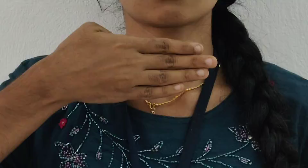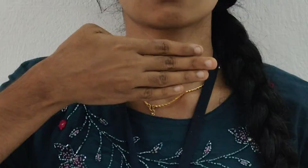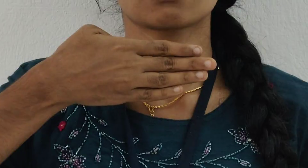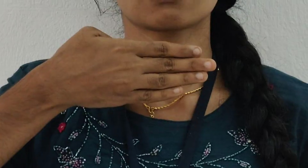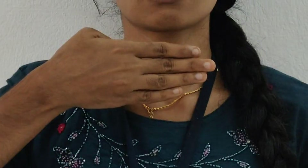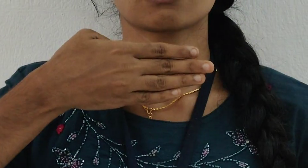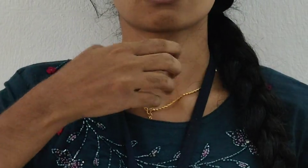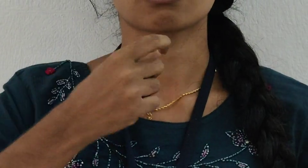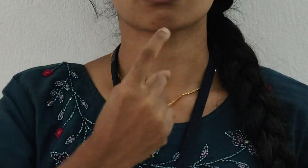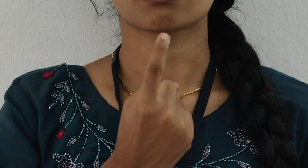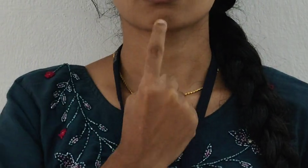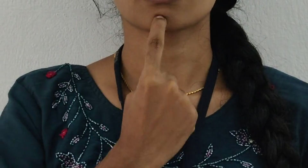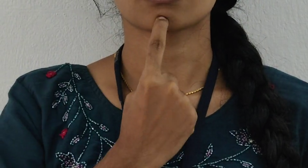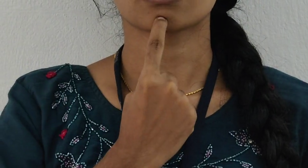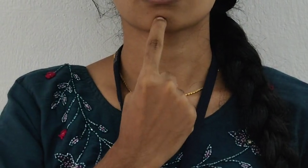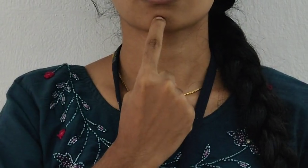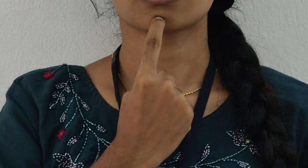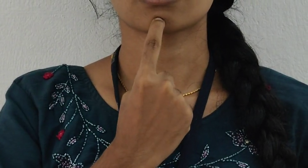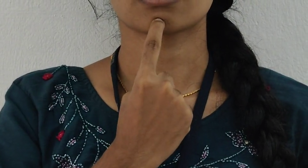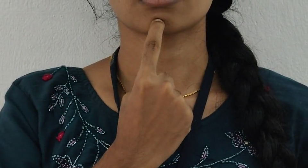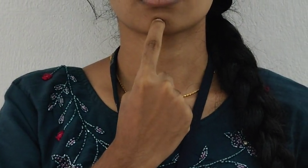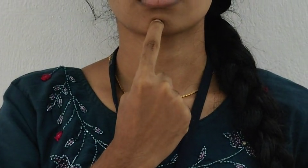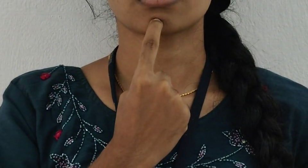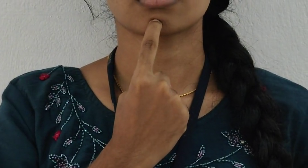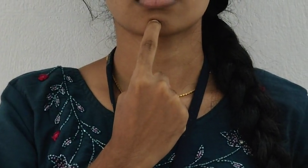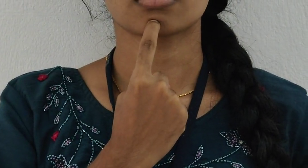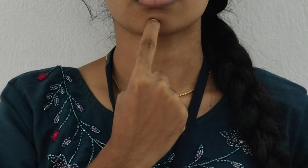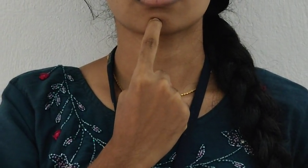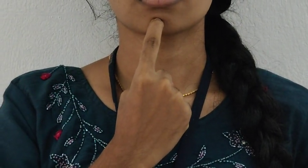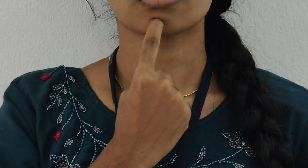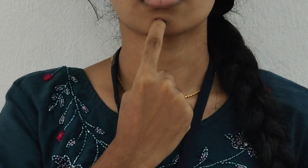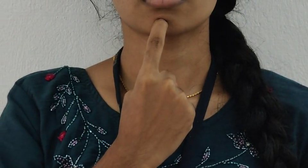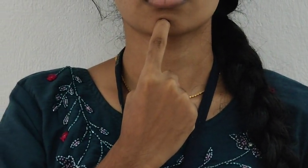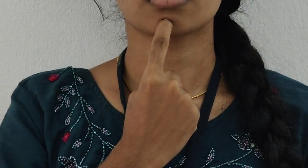അം